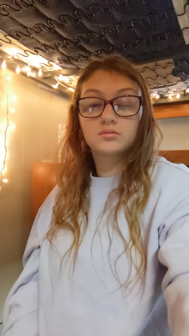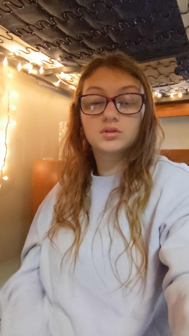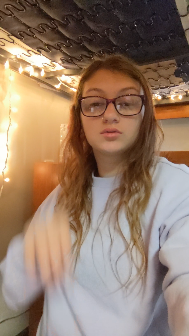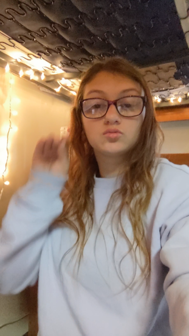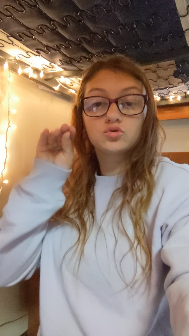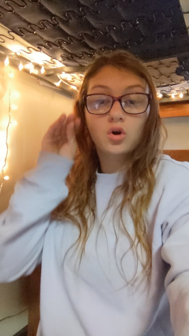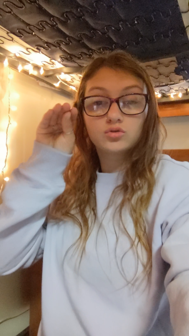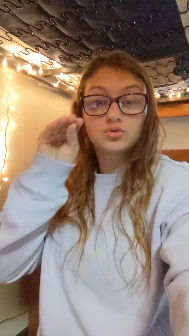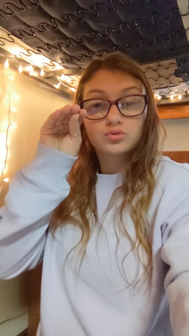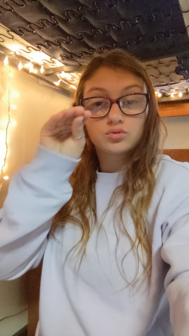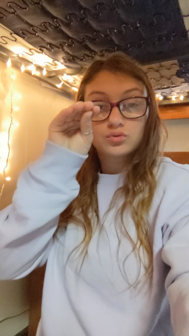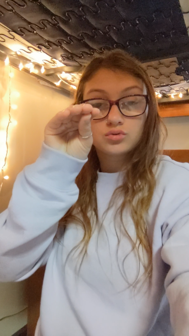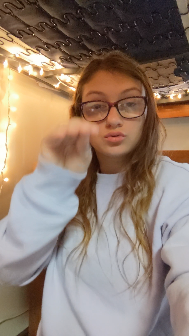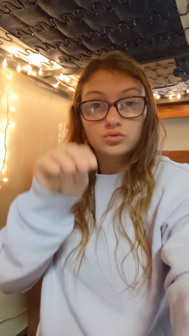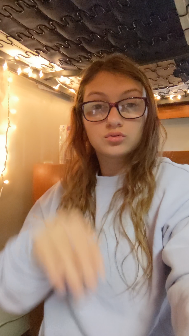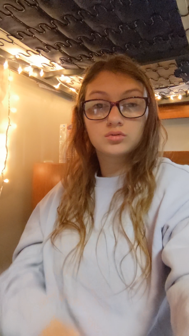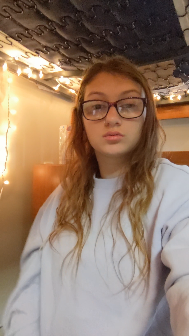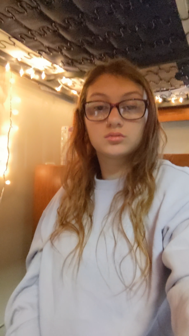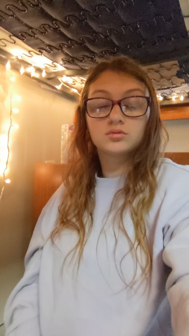dinosaur